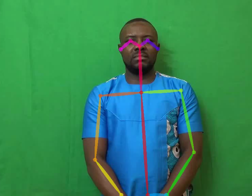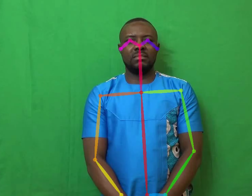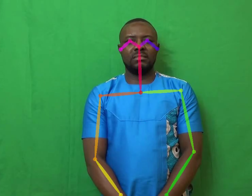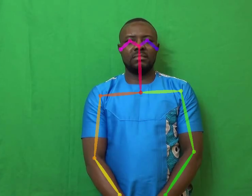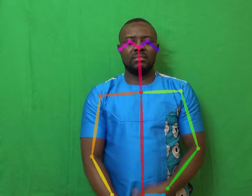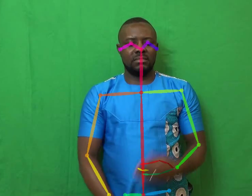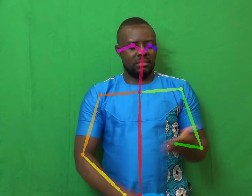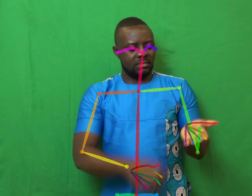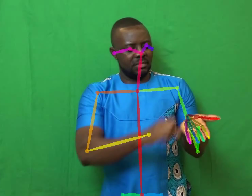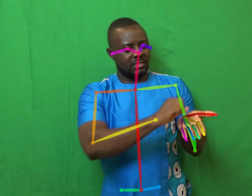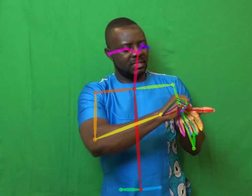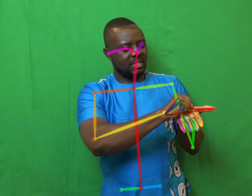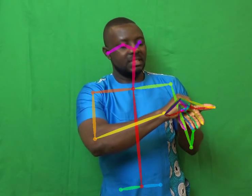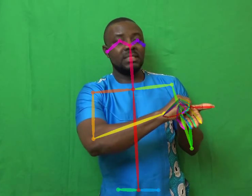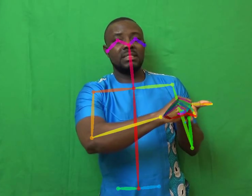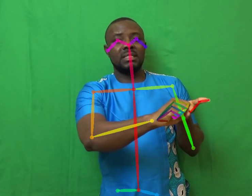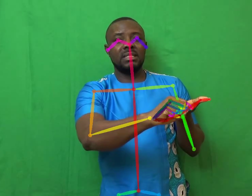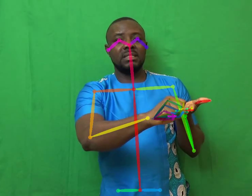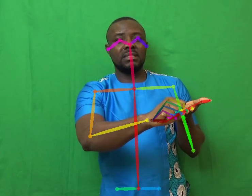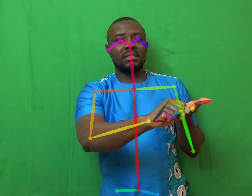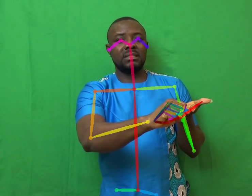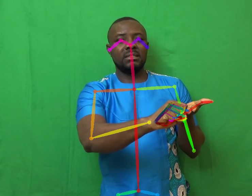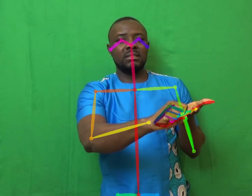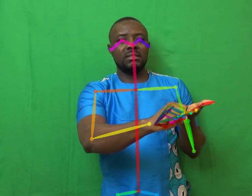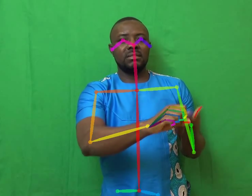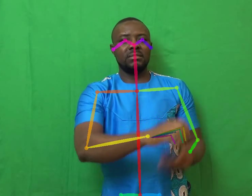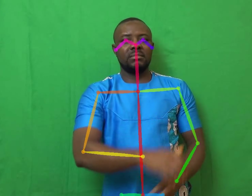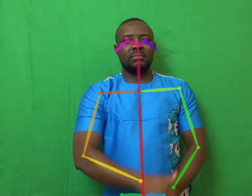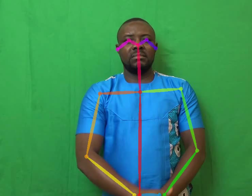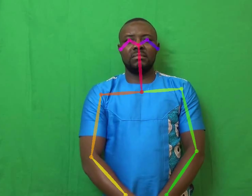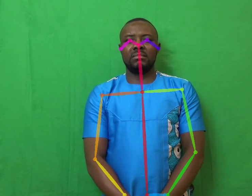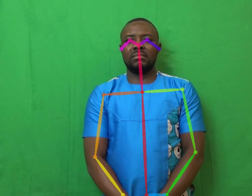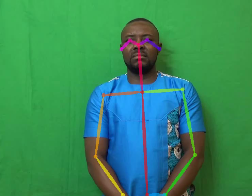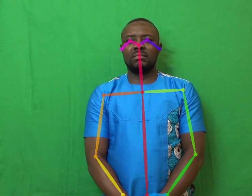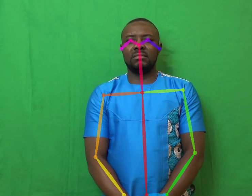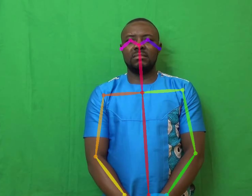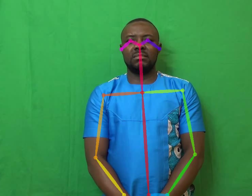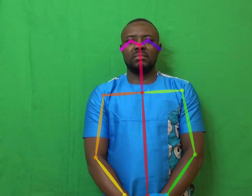saint